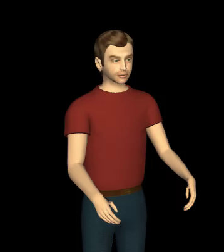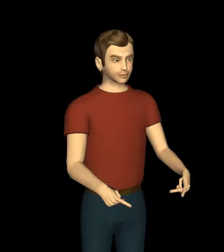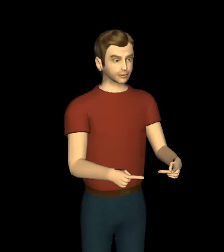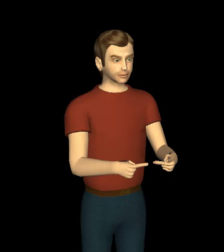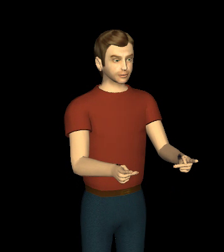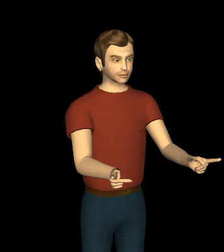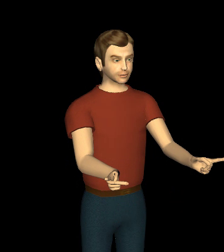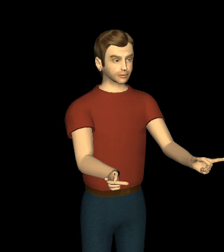إعلان عام